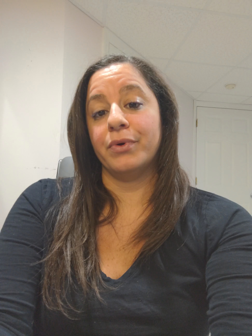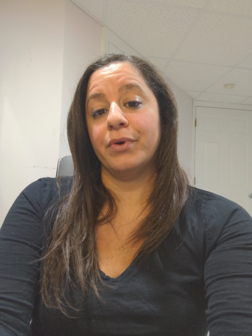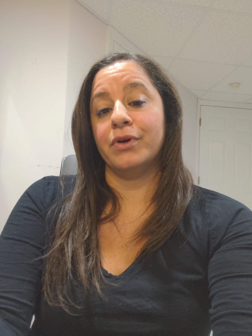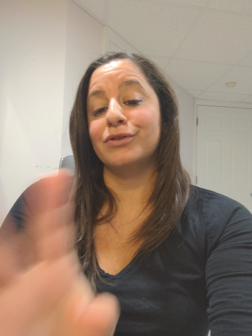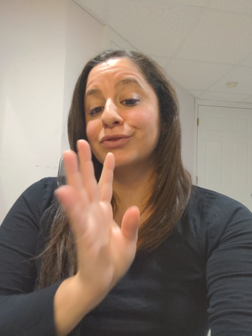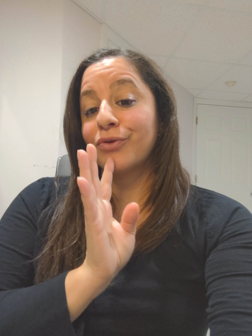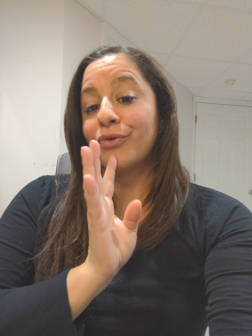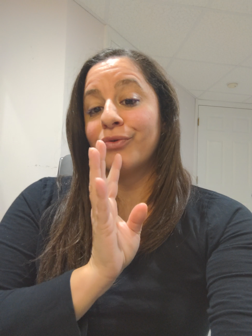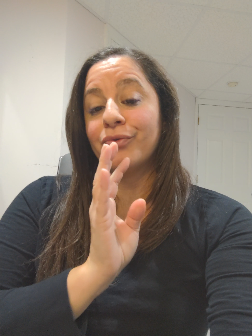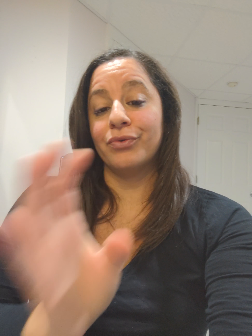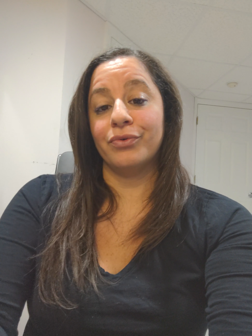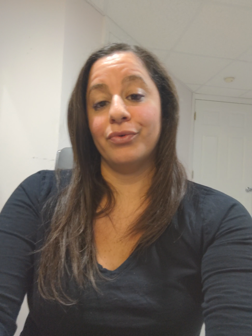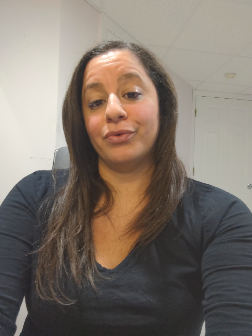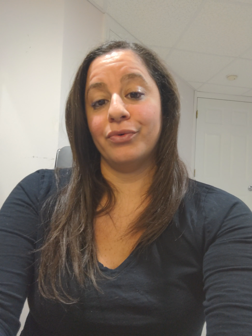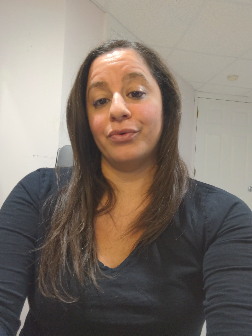talk